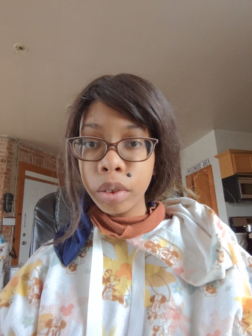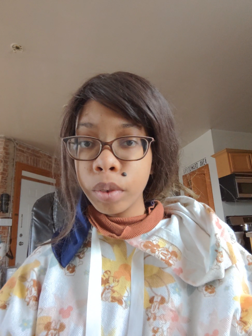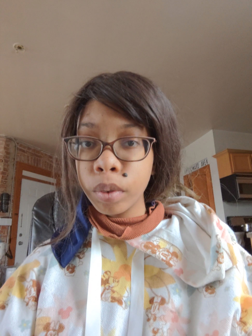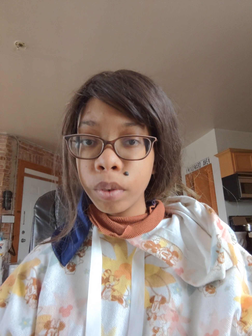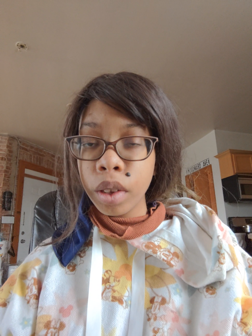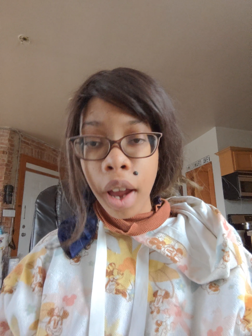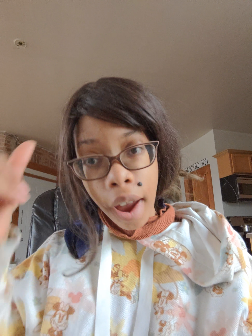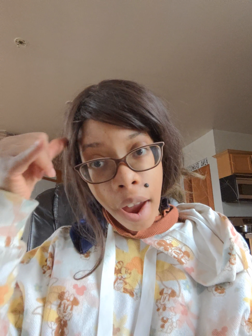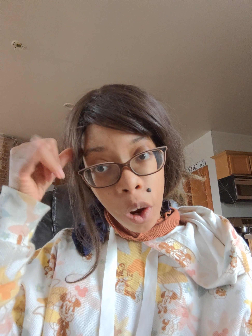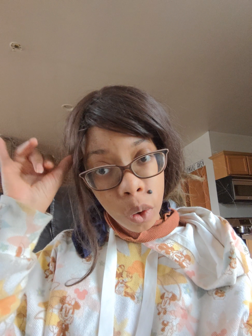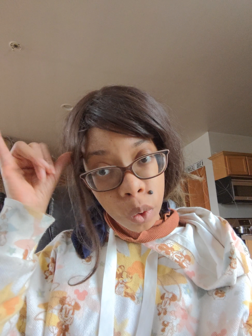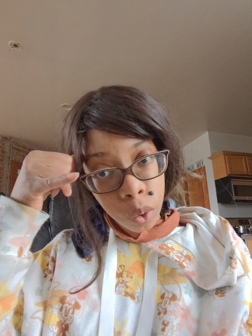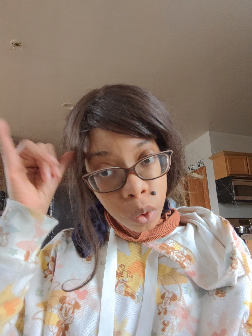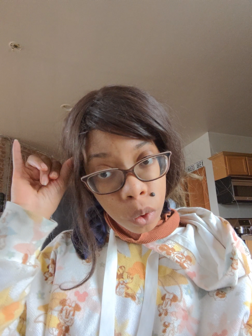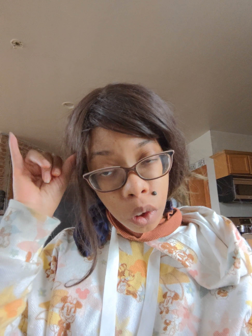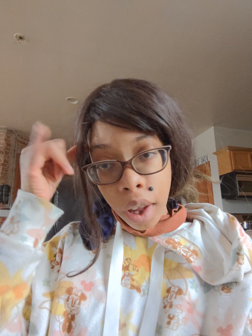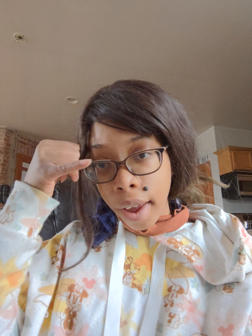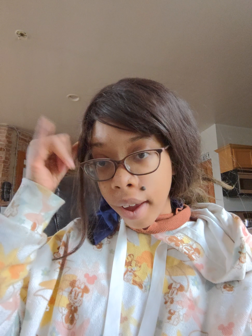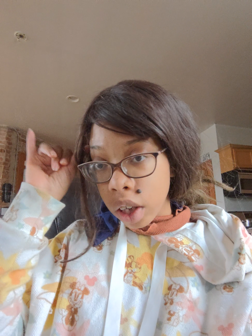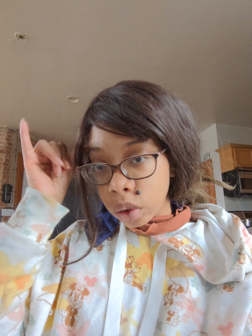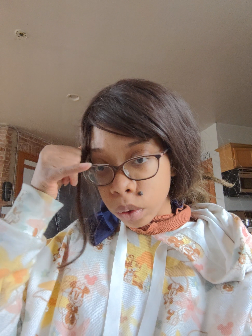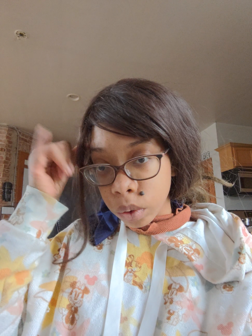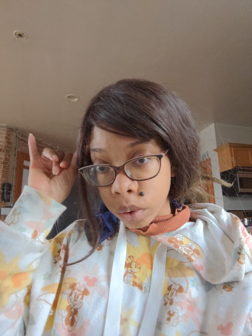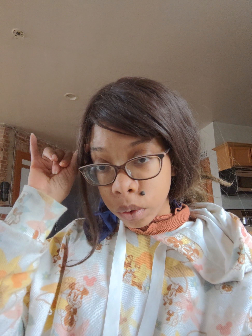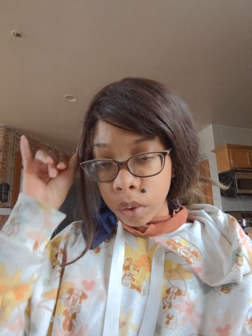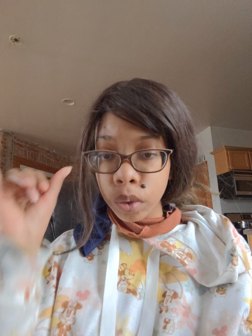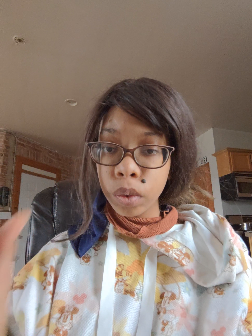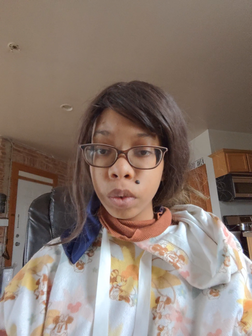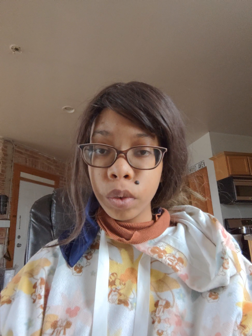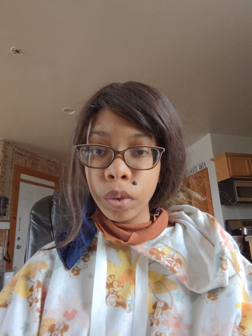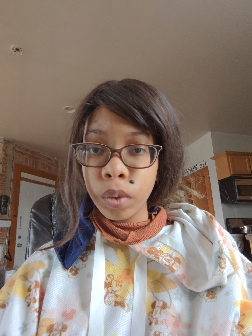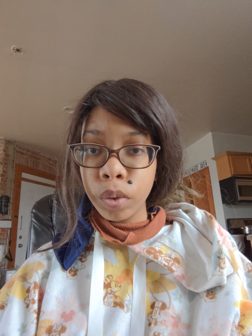cow